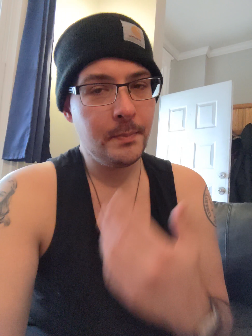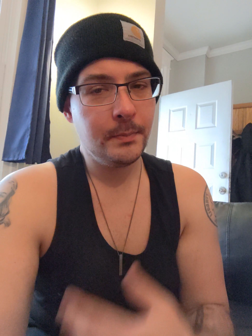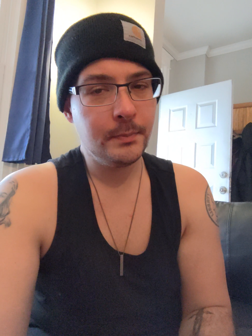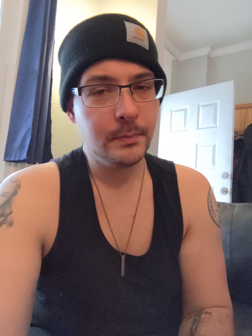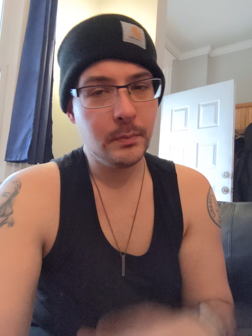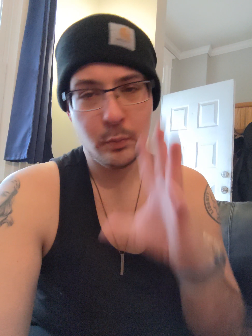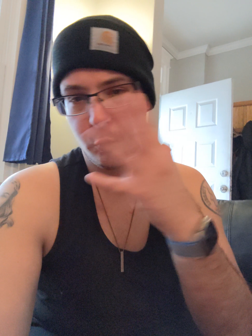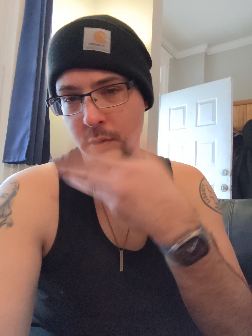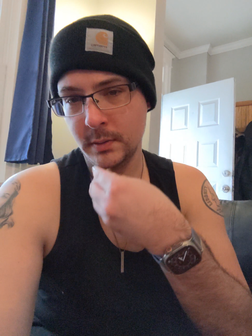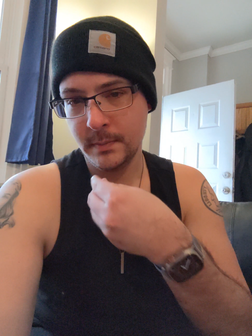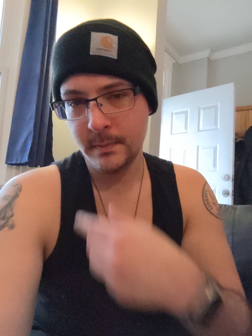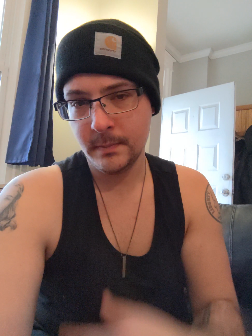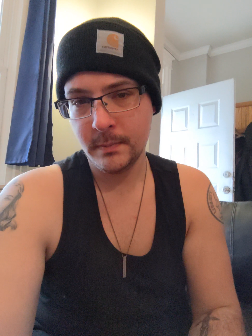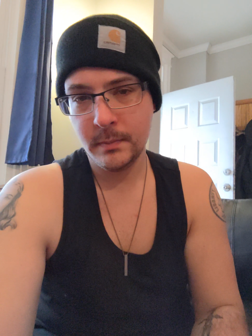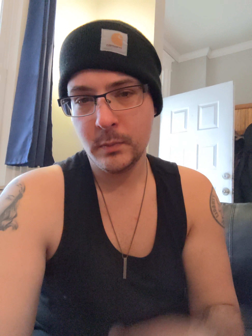pretty